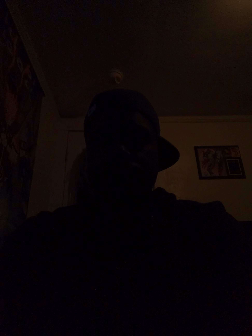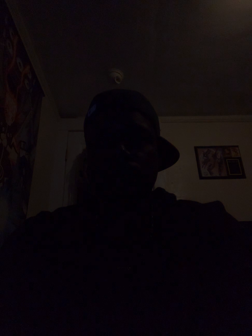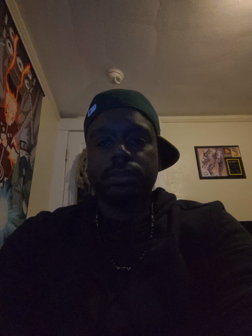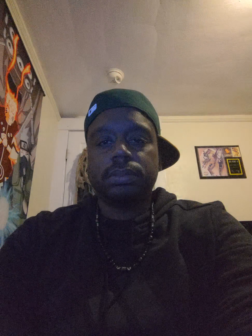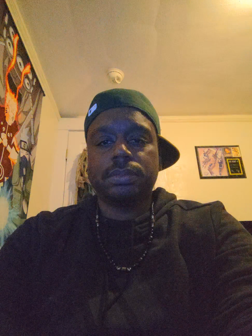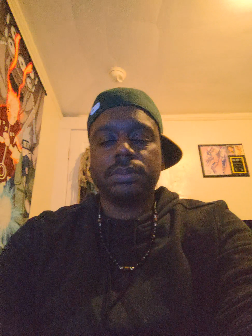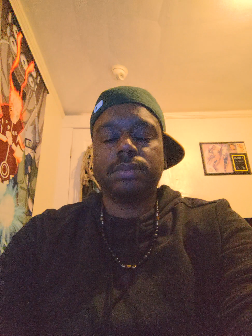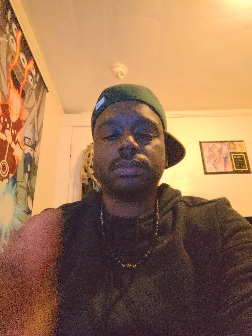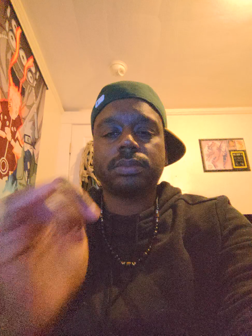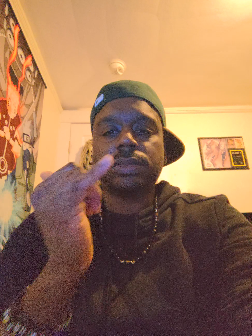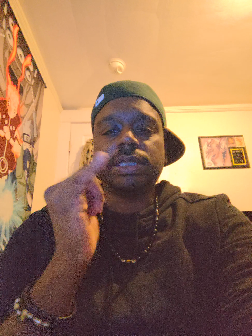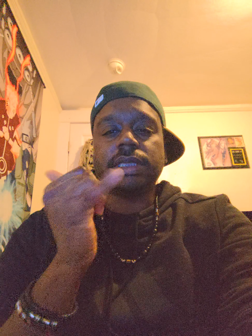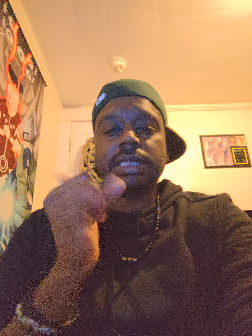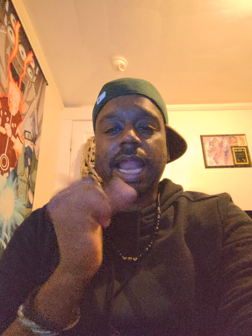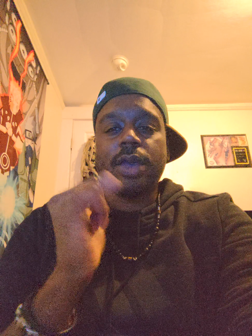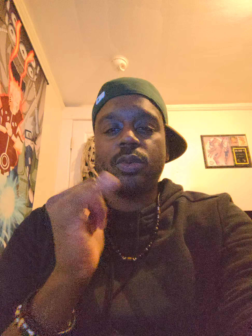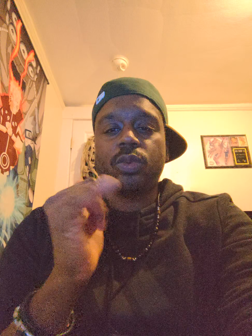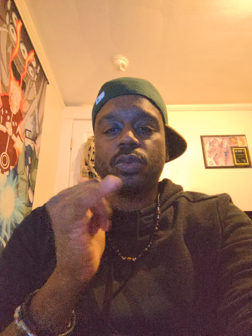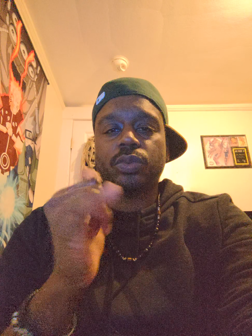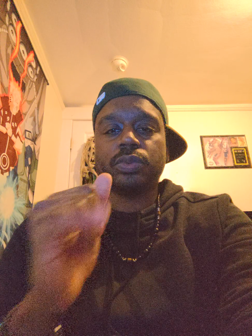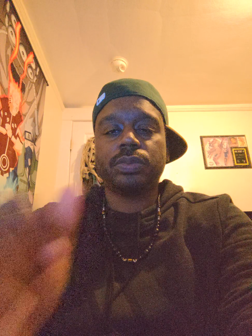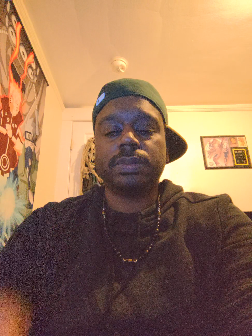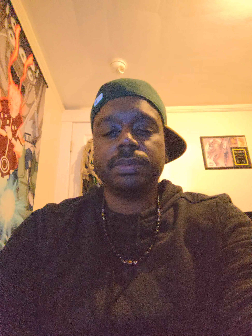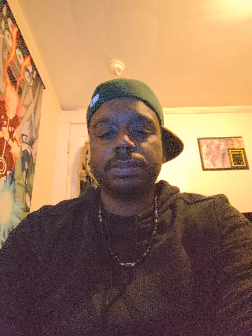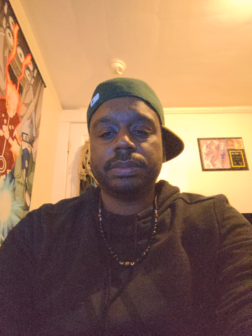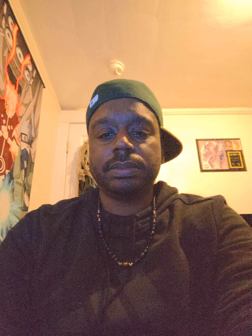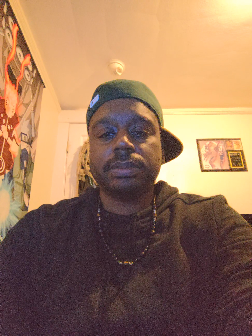yellow